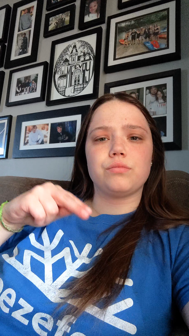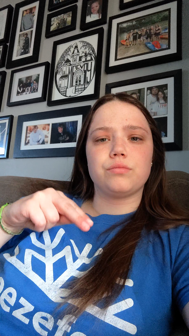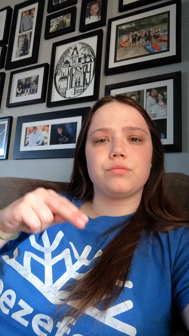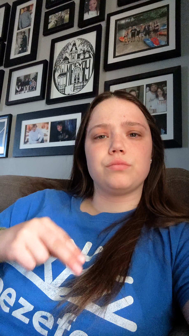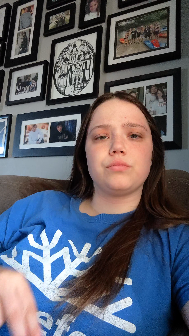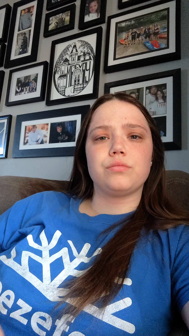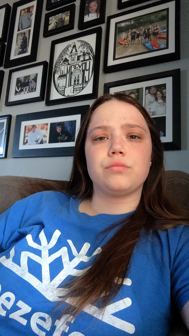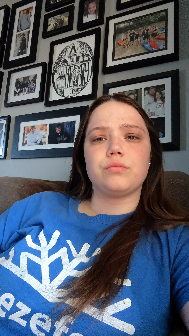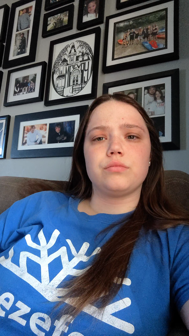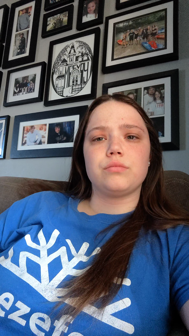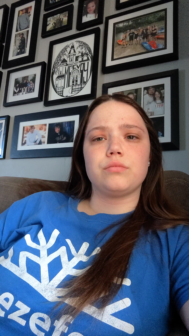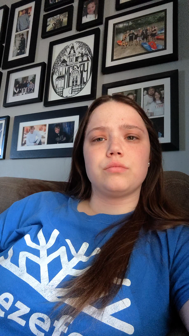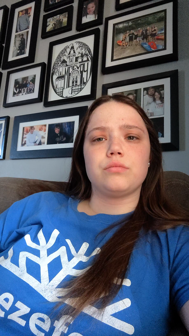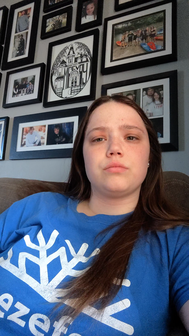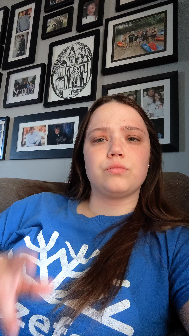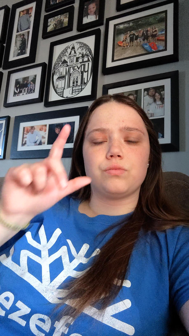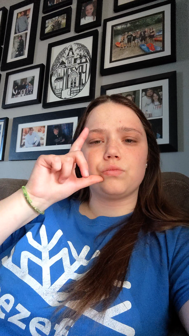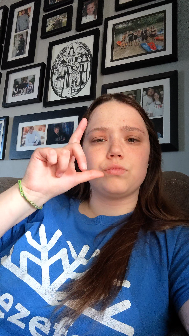lunch